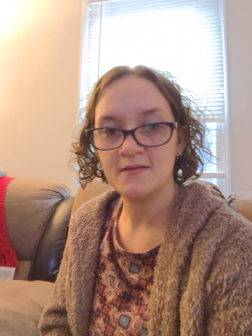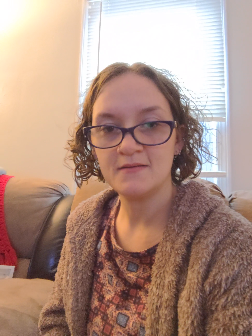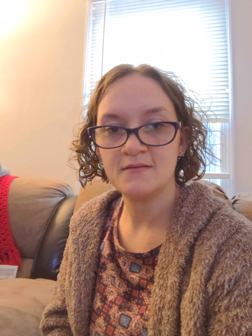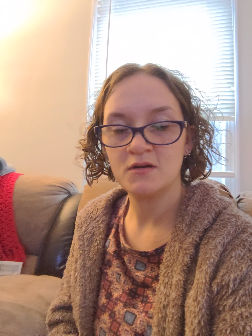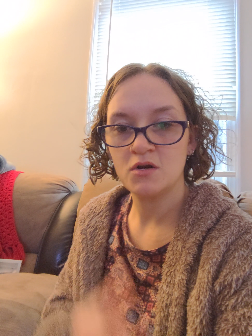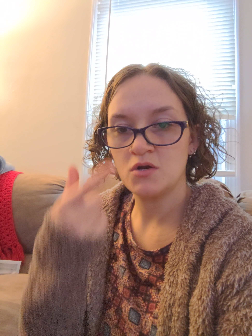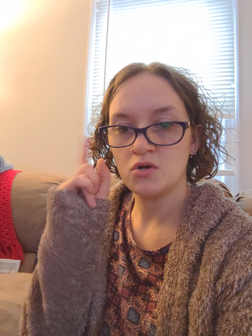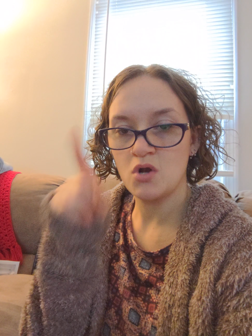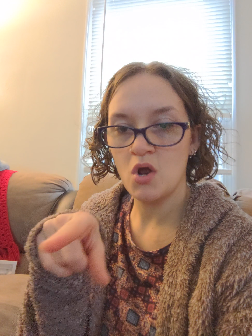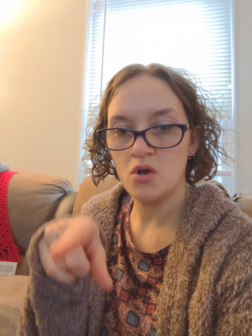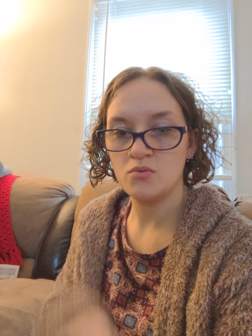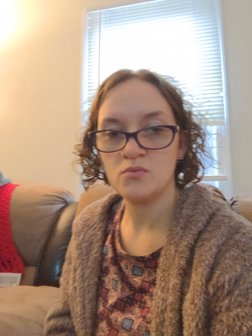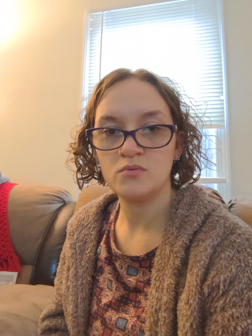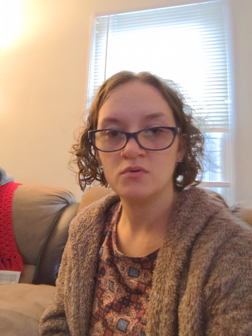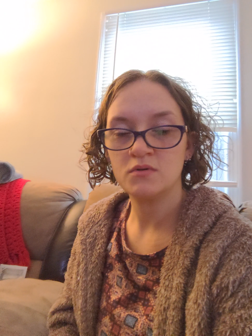go